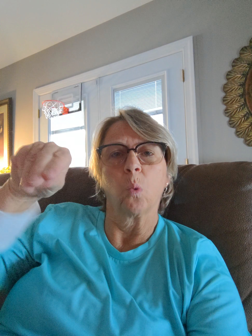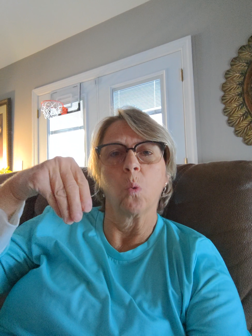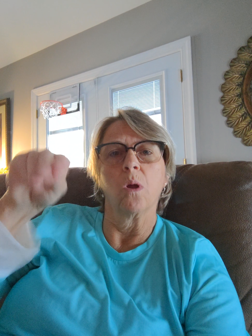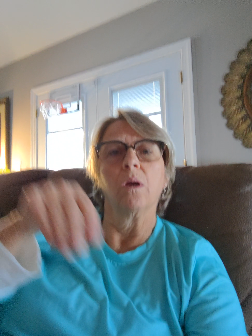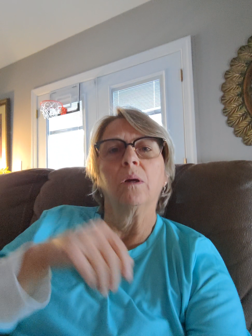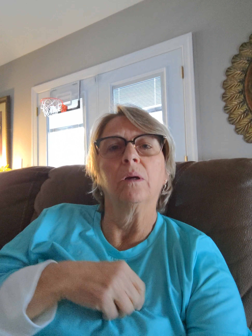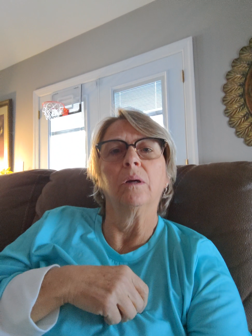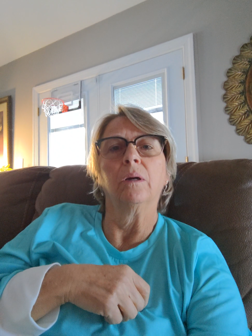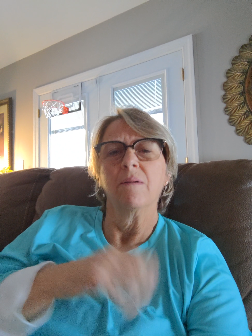store